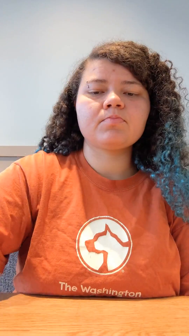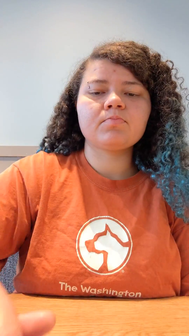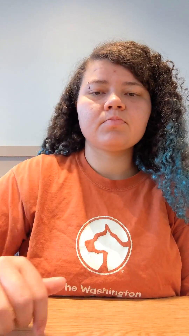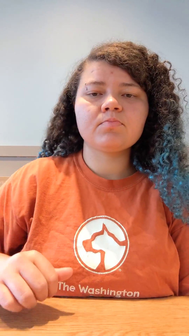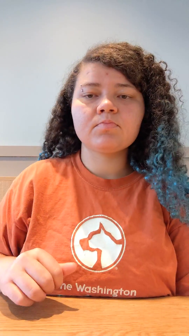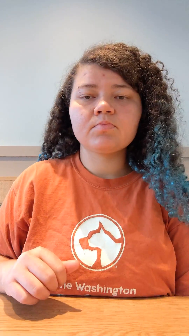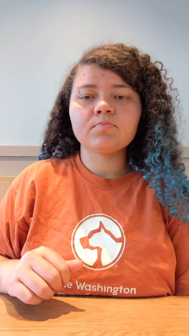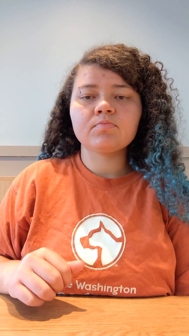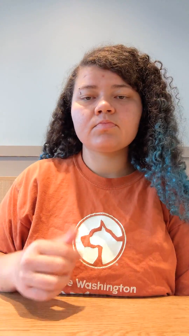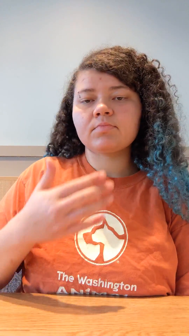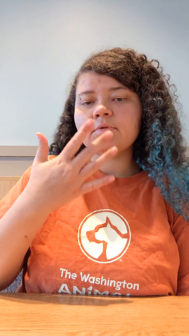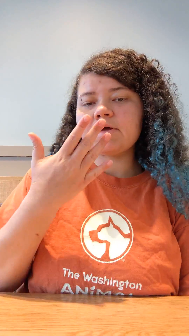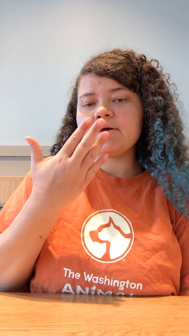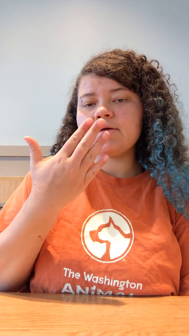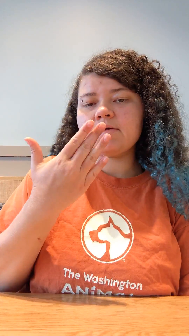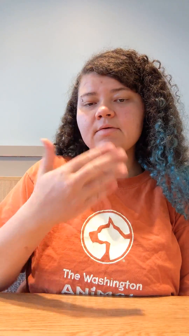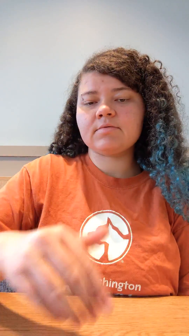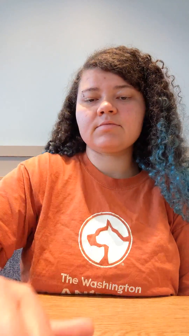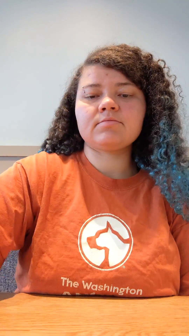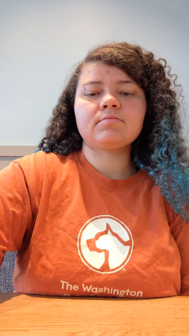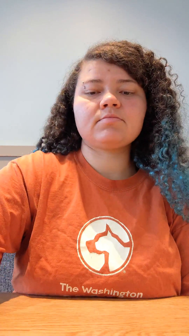hand